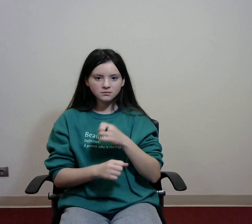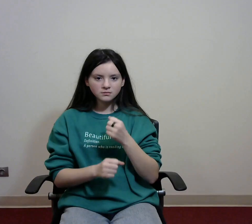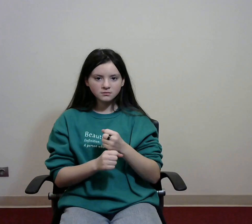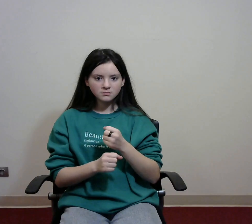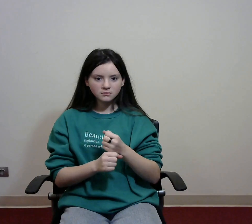etmək